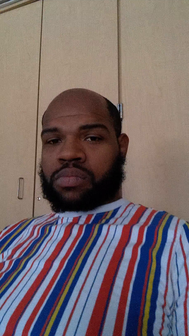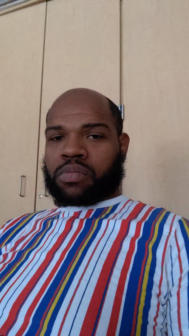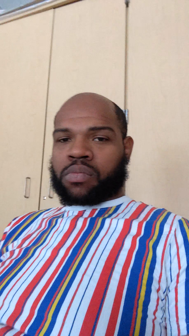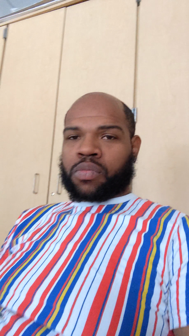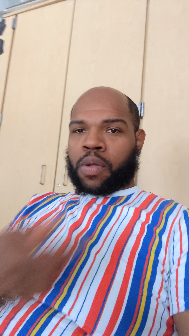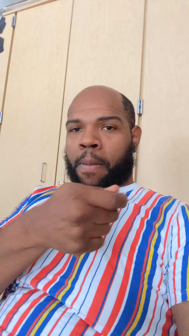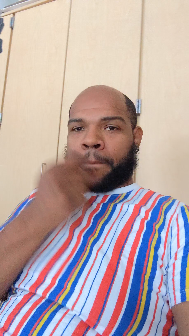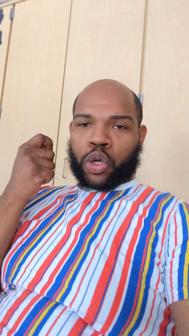pull